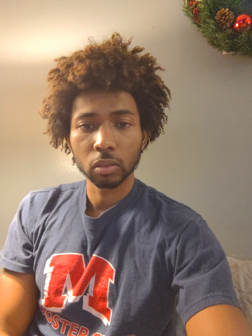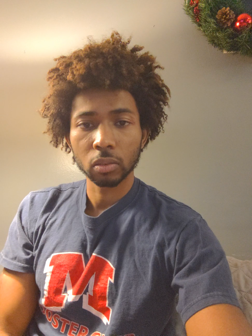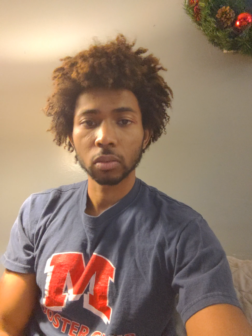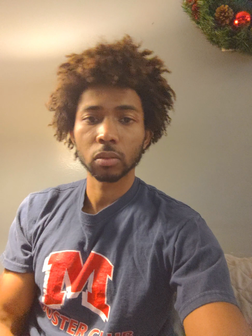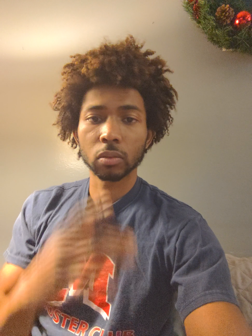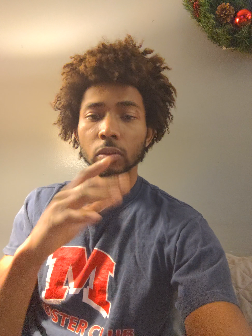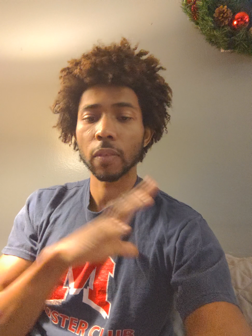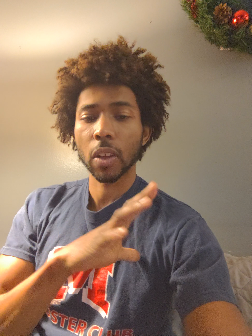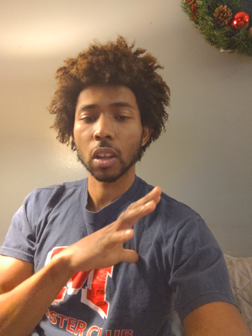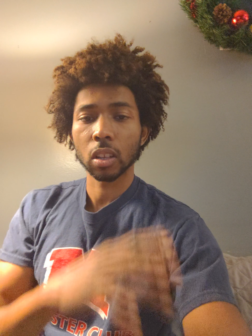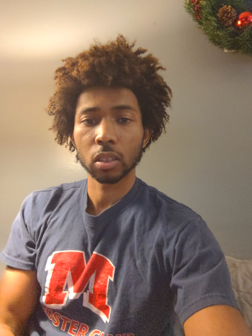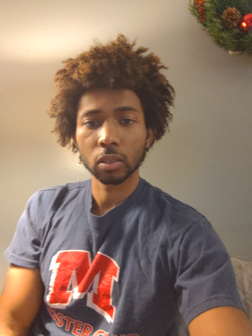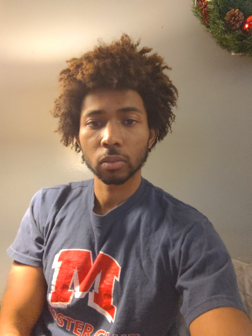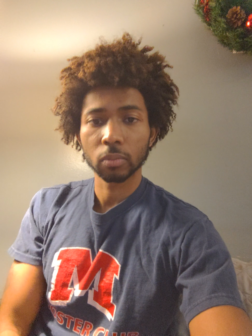fine